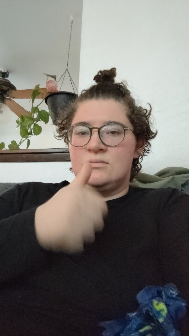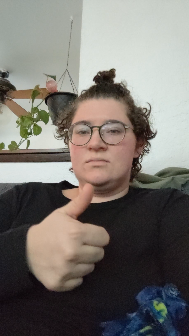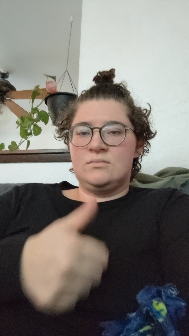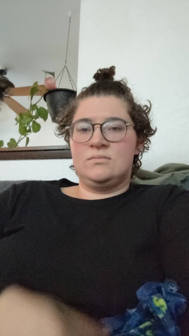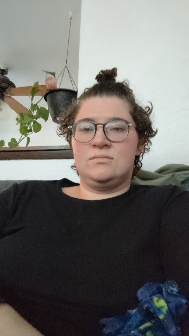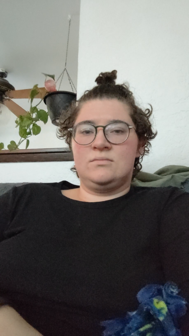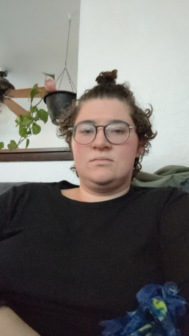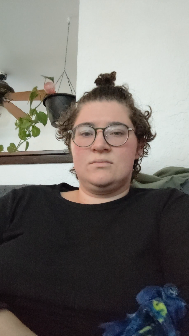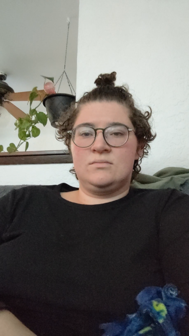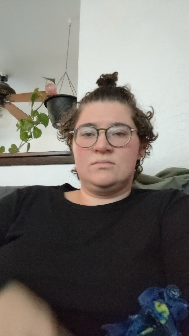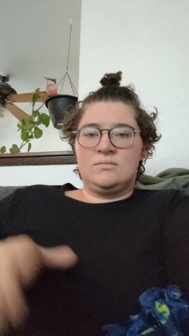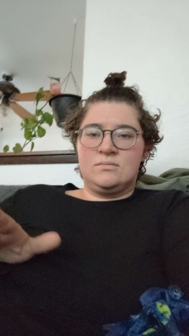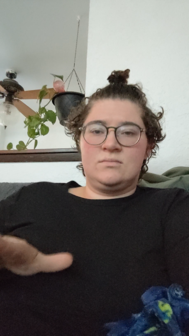penguin